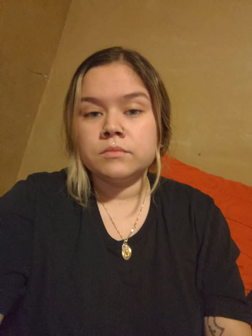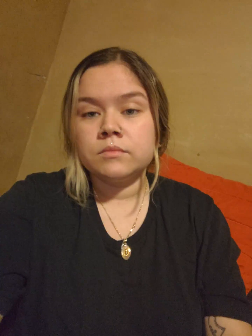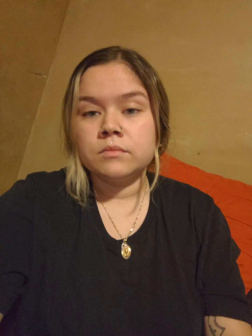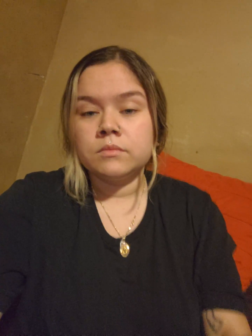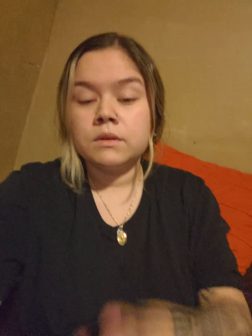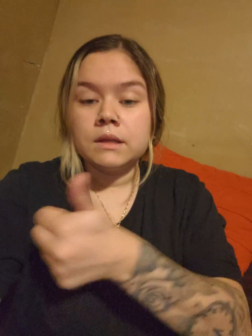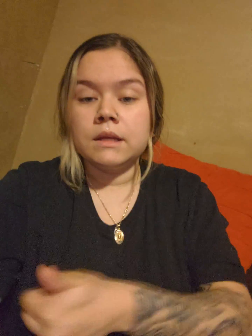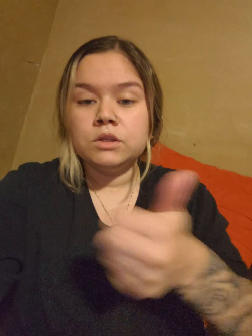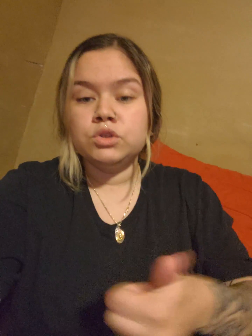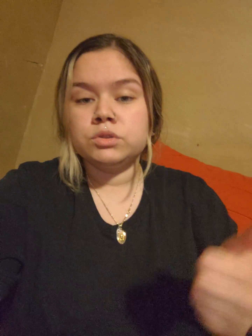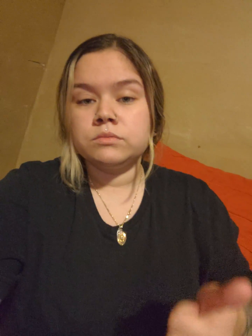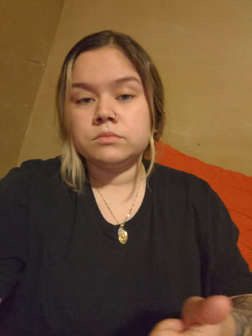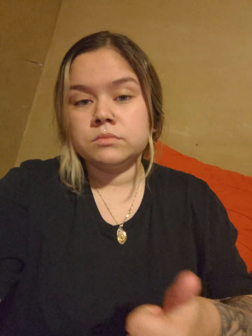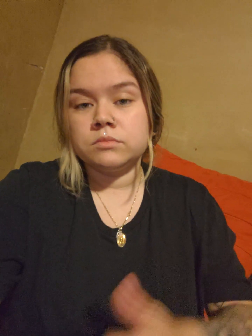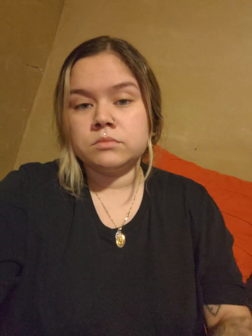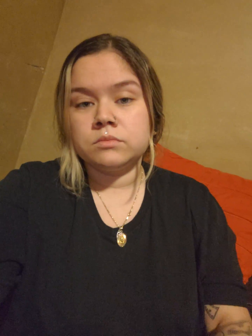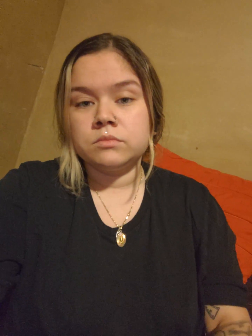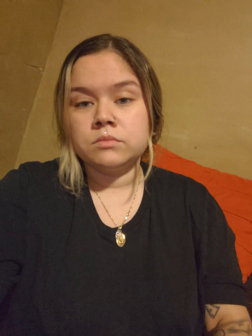each